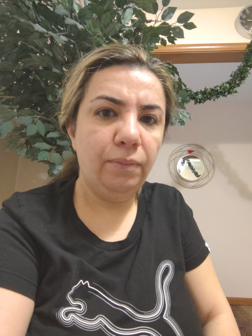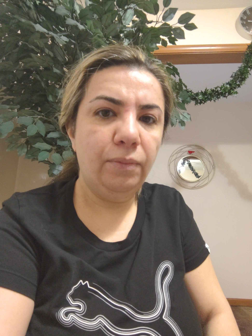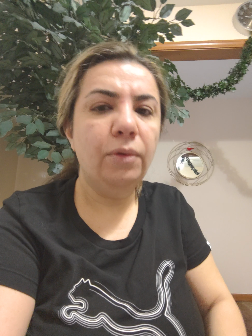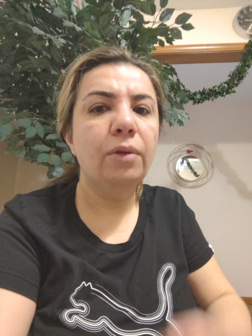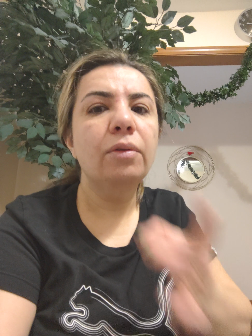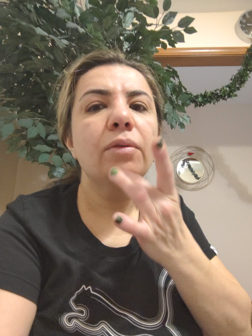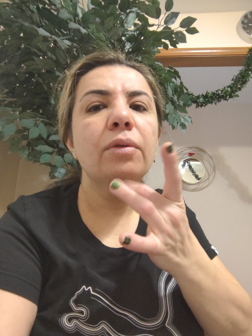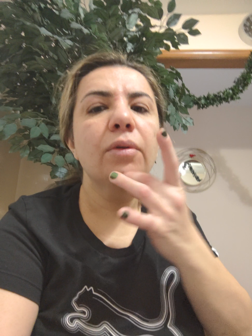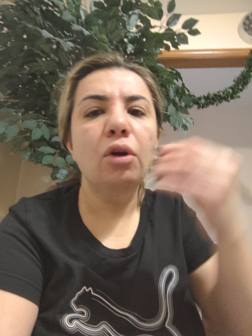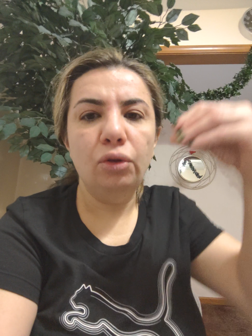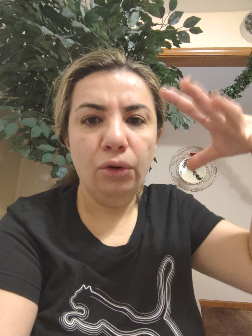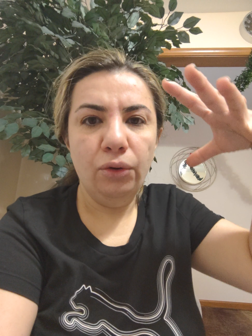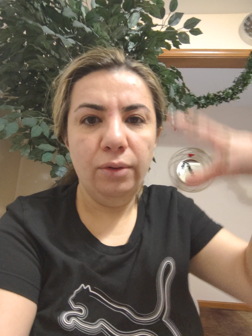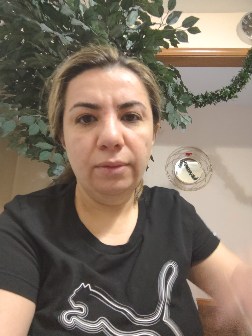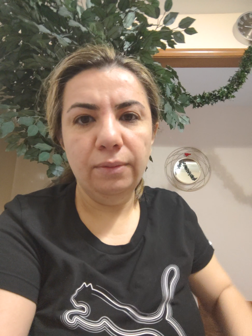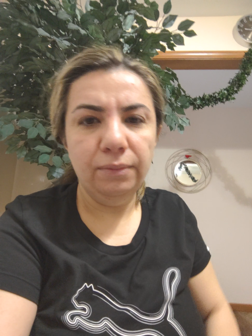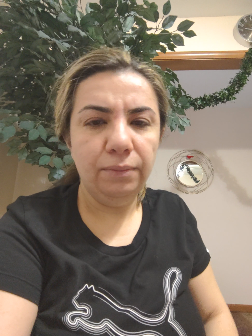lamp